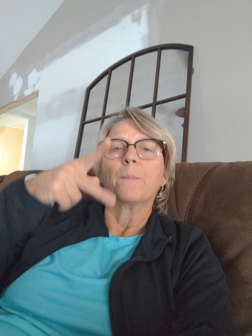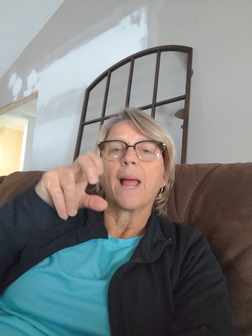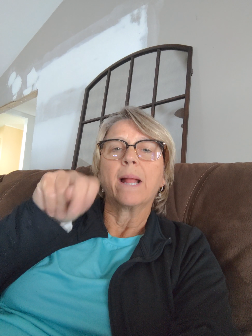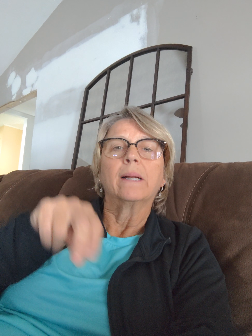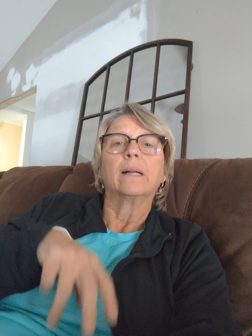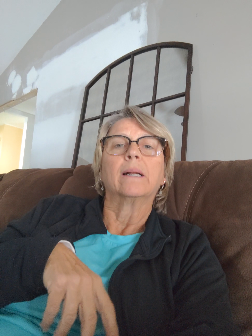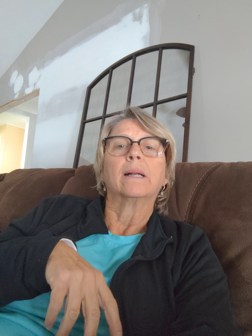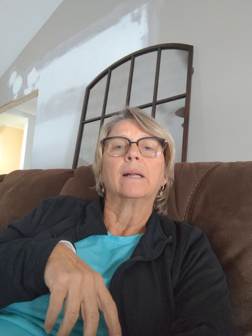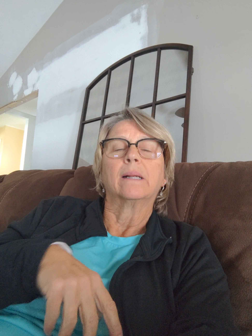pen